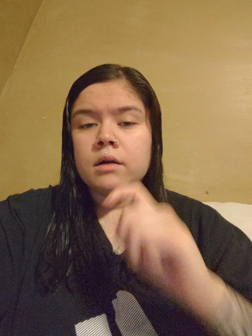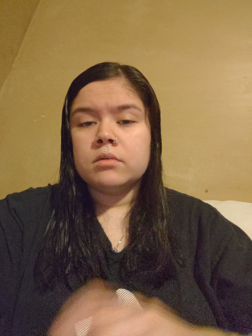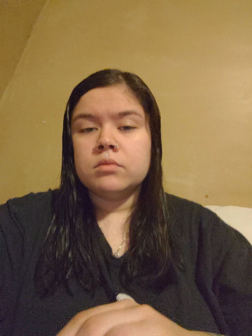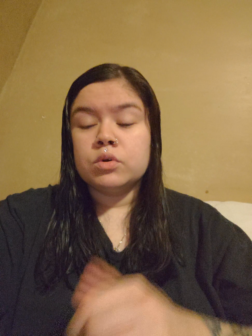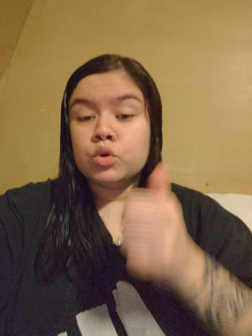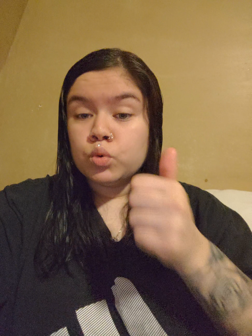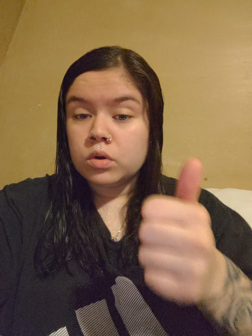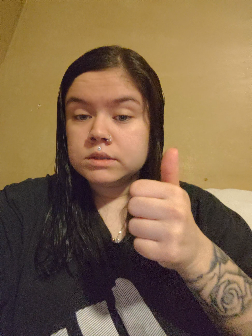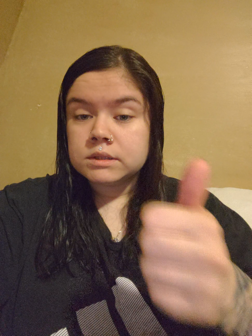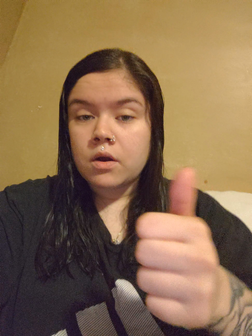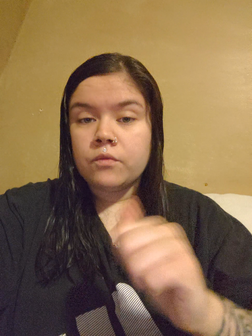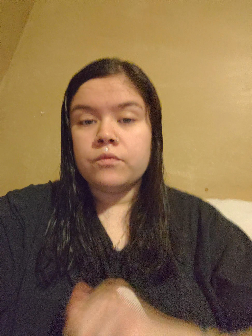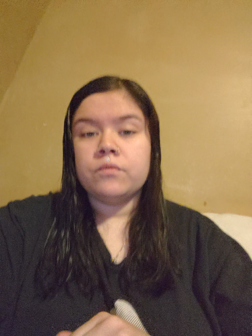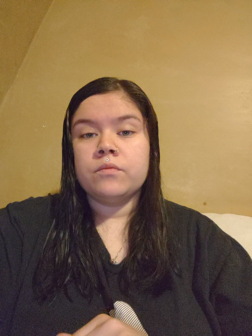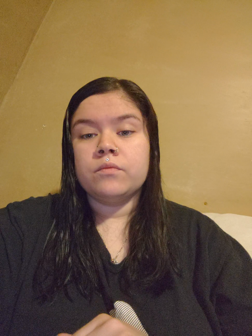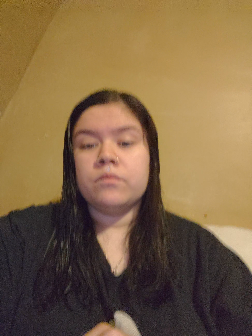yourself